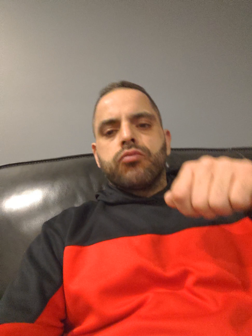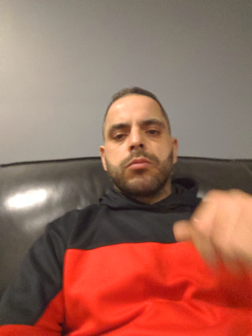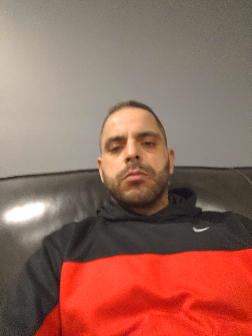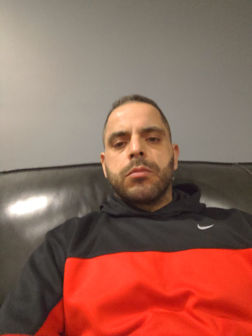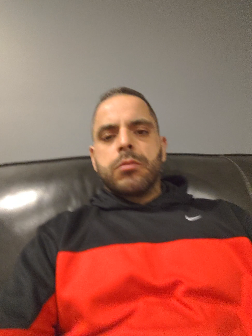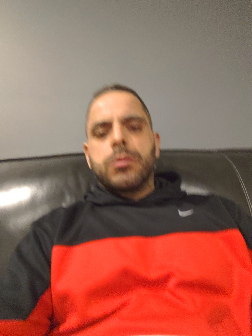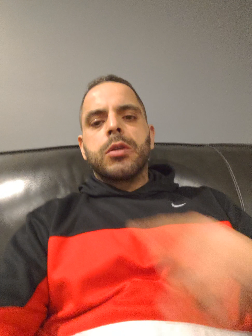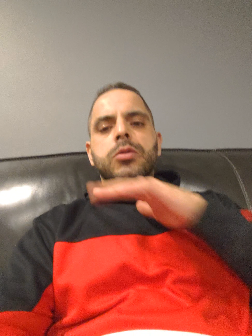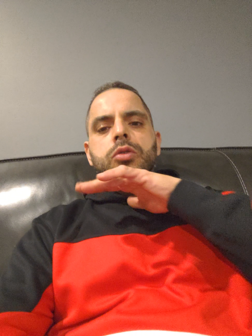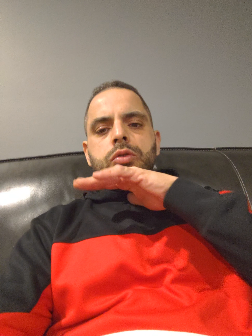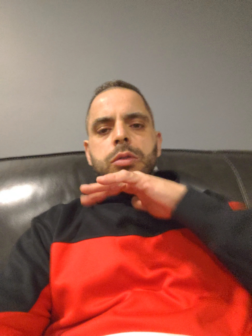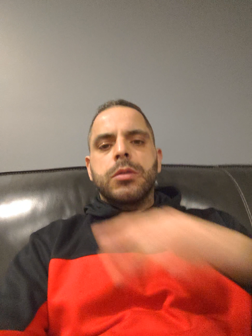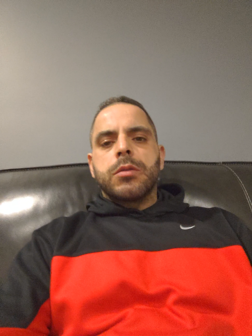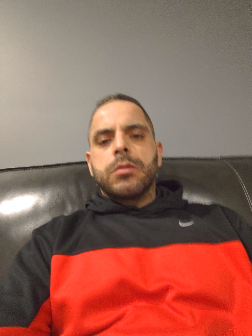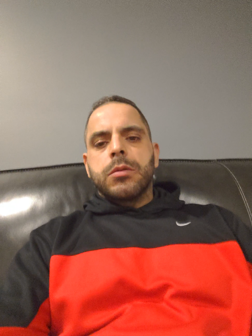dirty